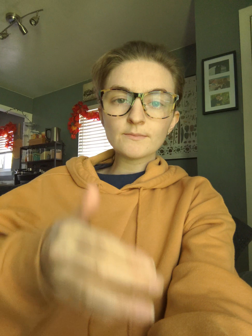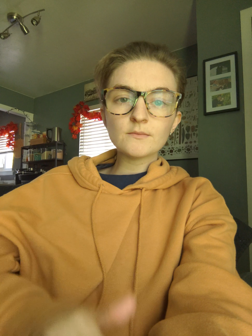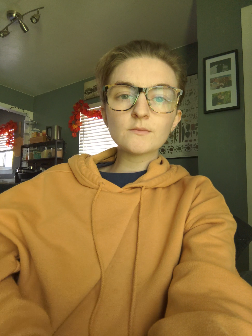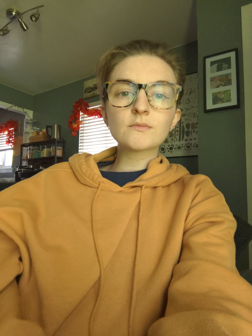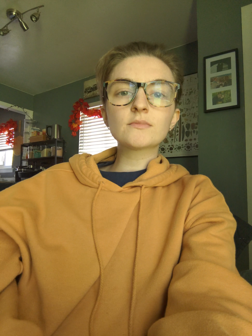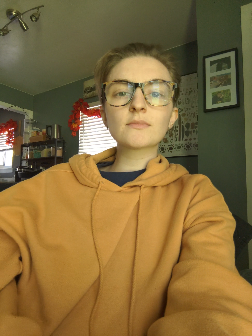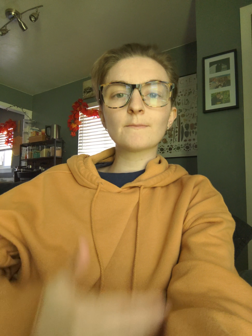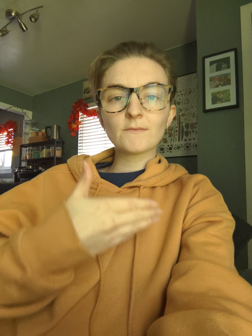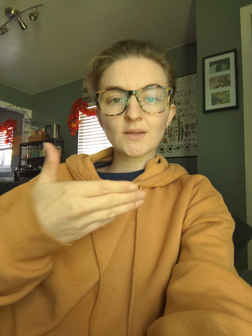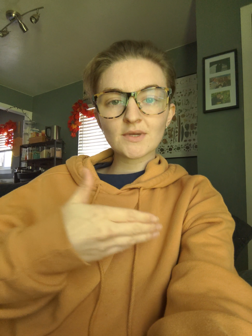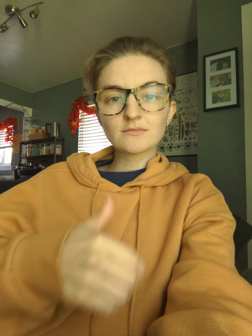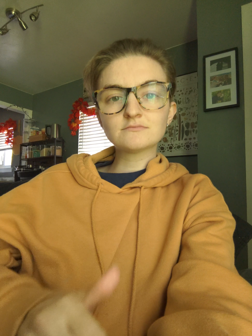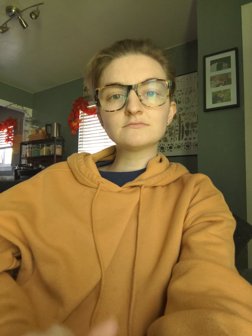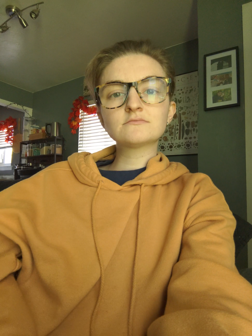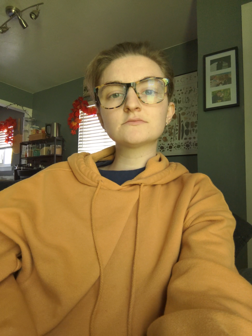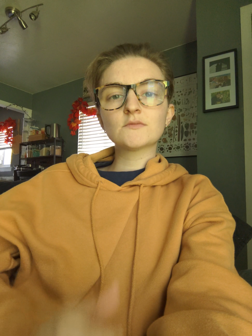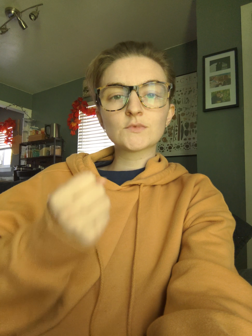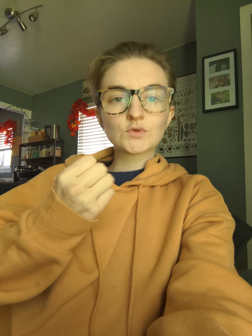baby